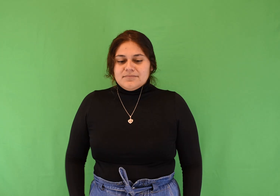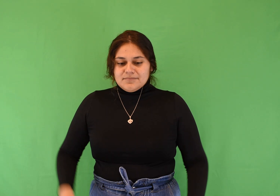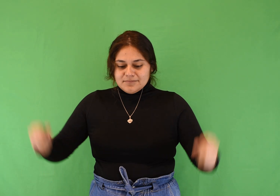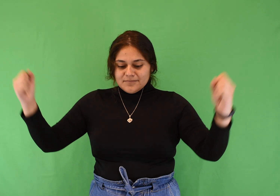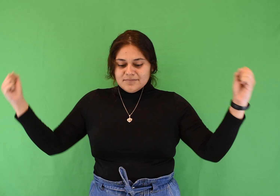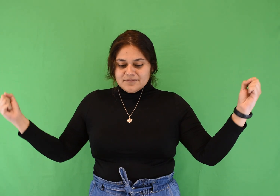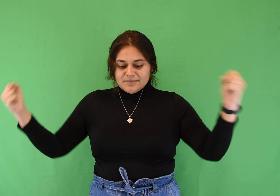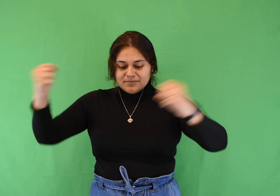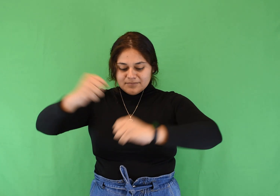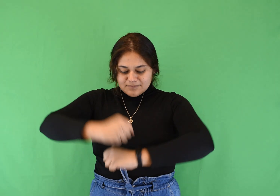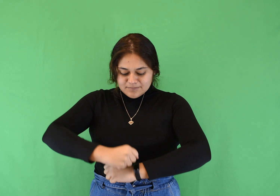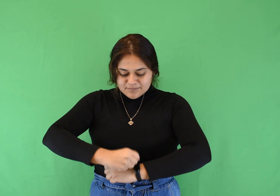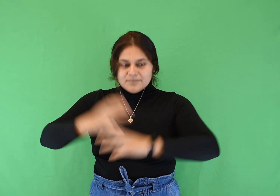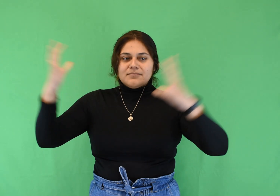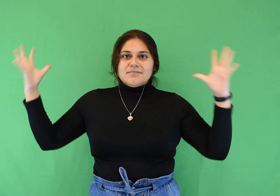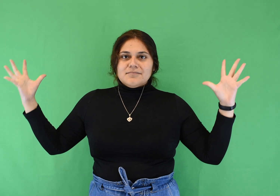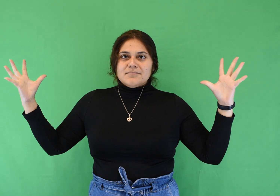explosión